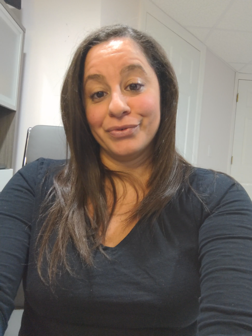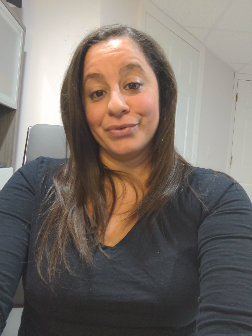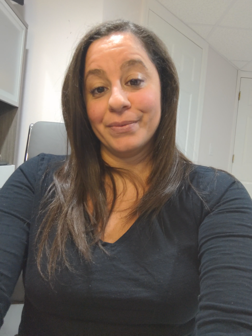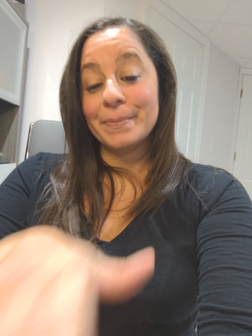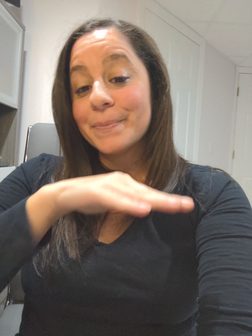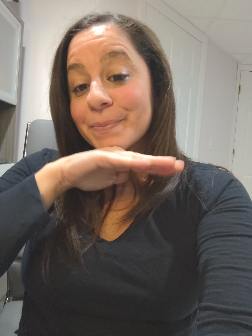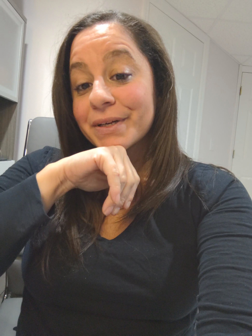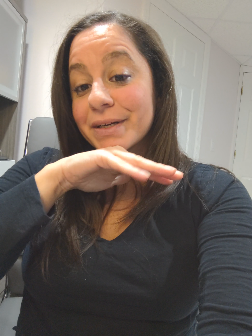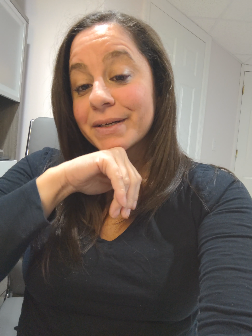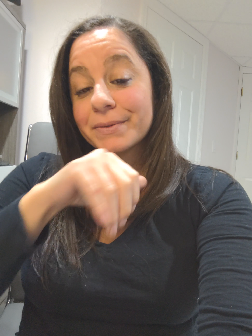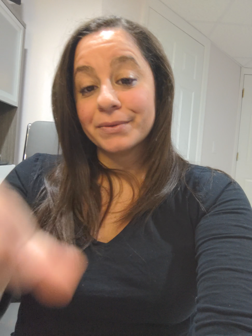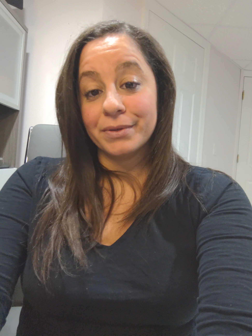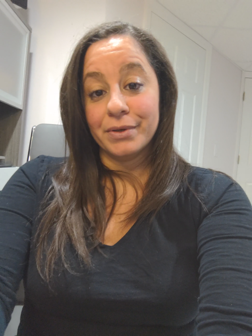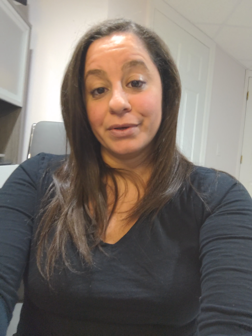pig